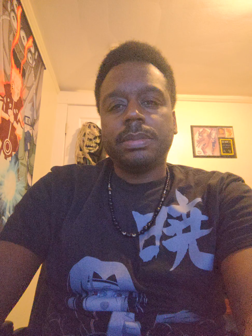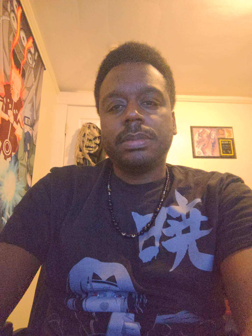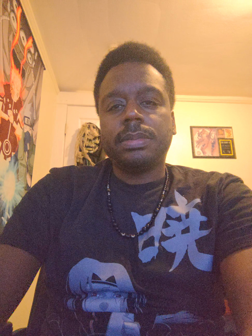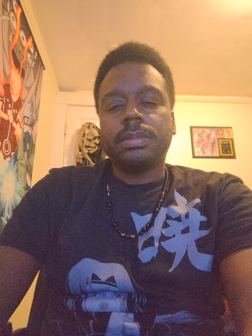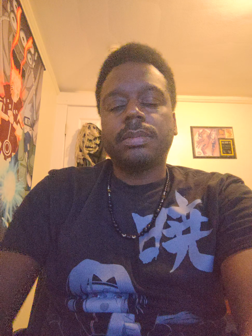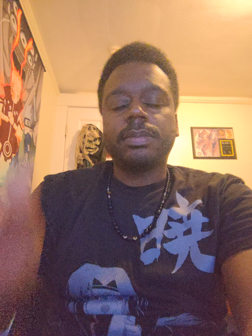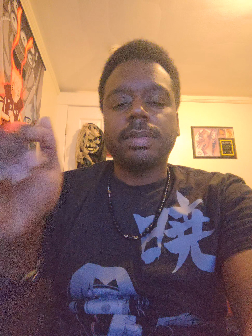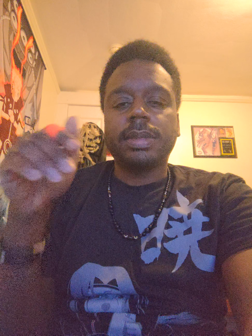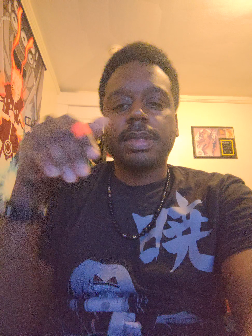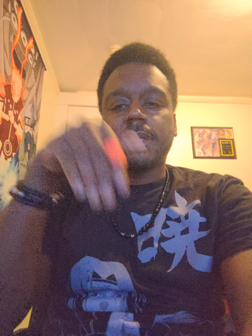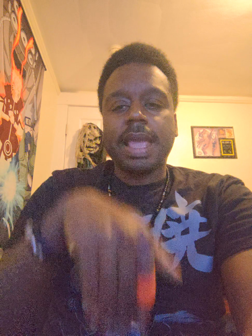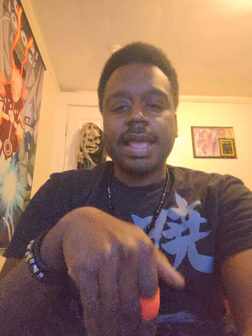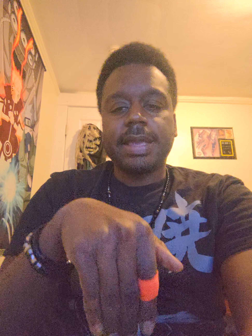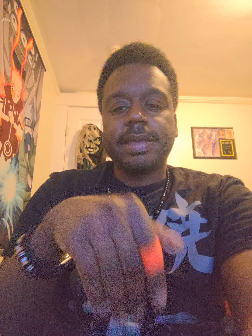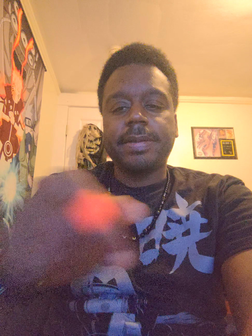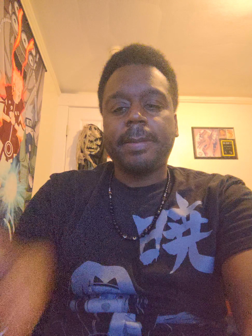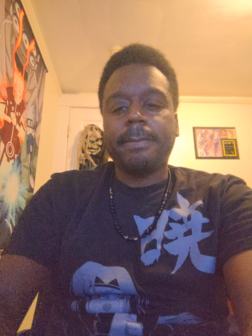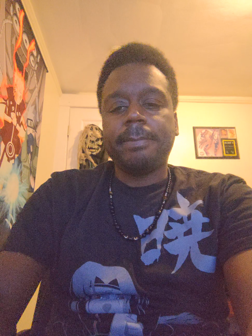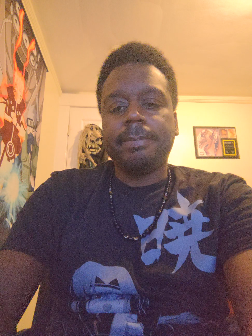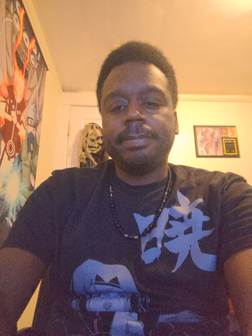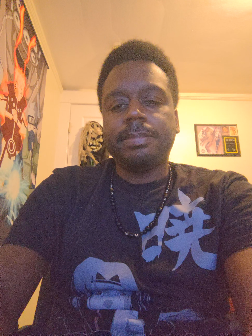night